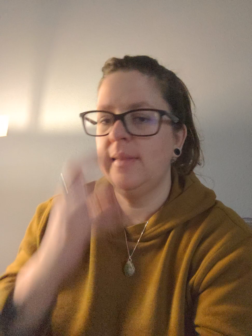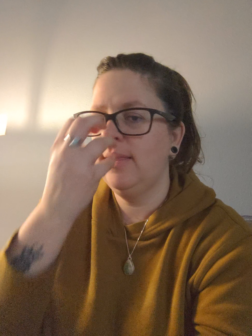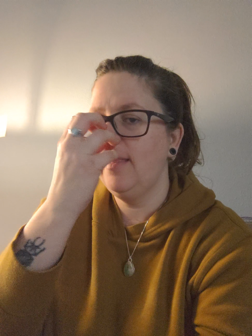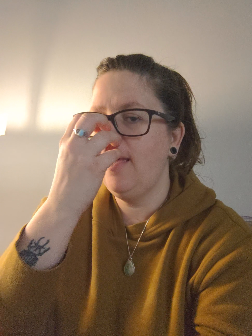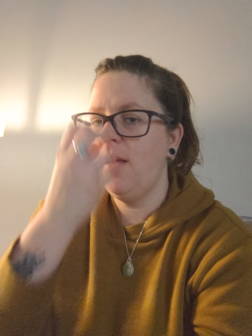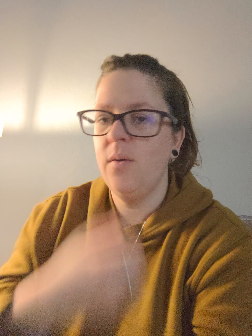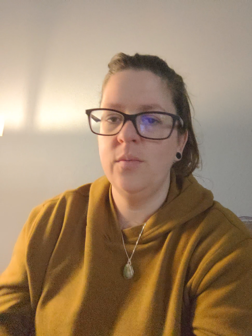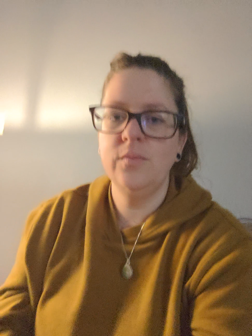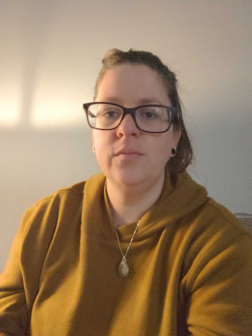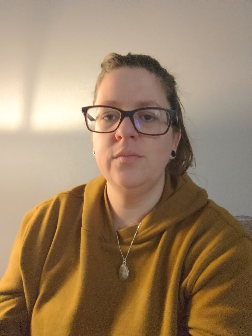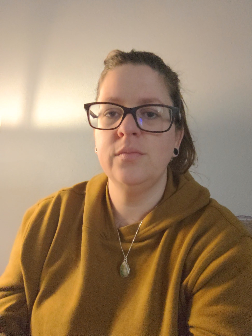clown